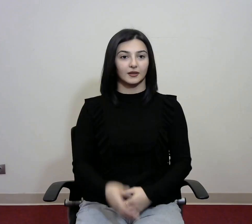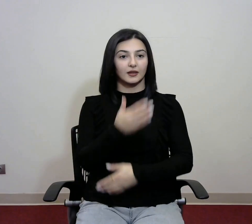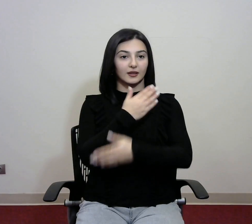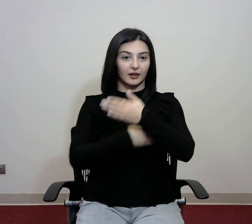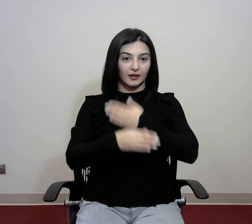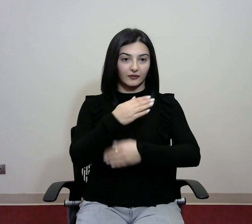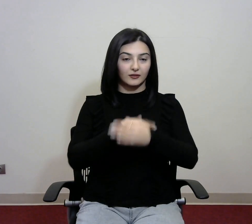əlil